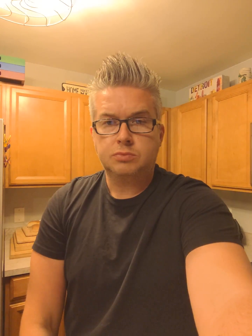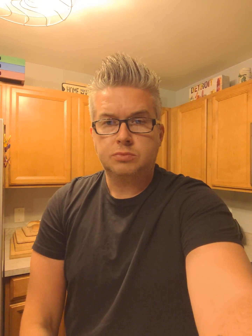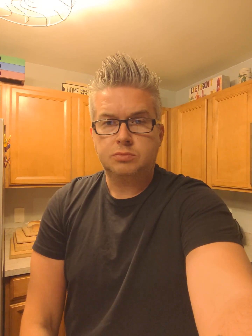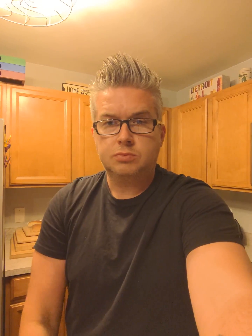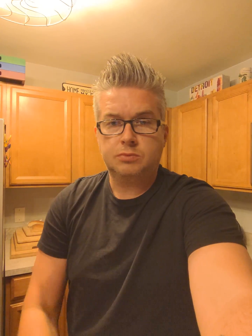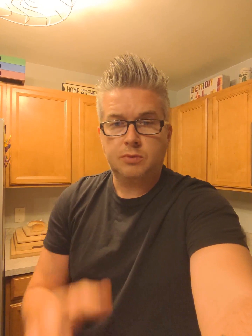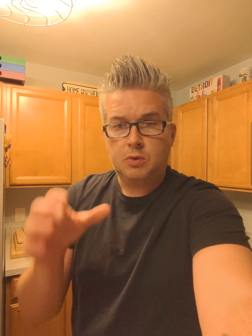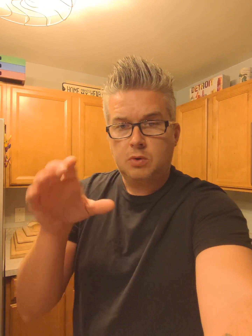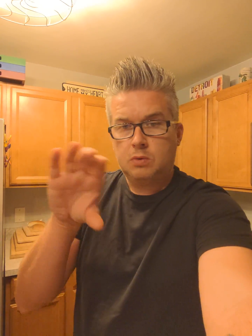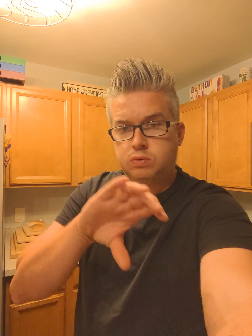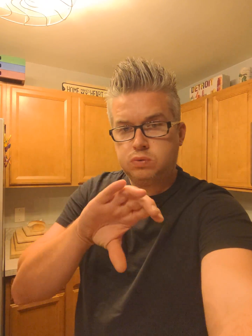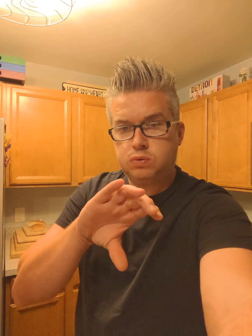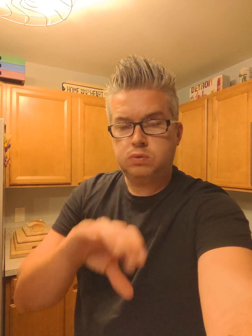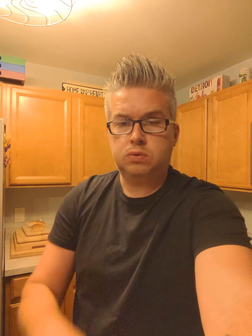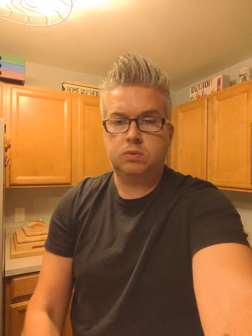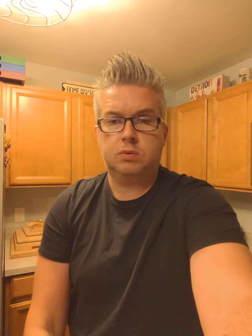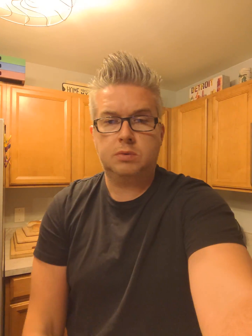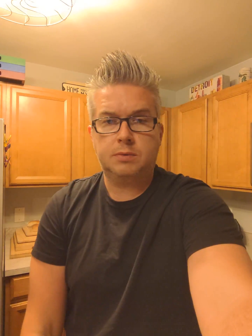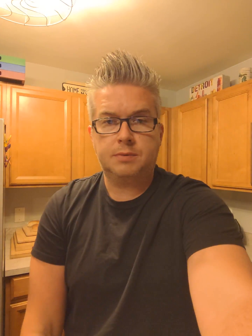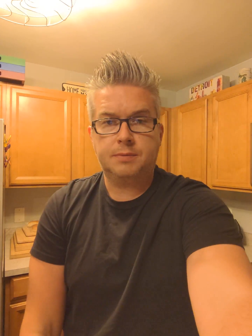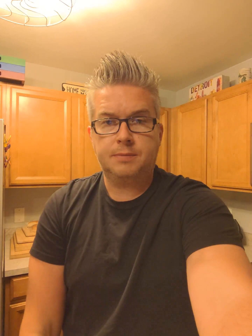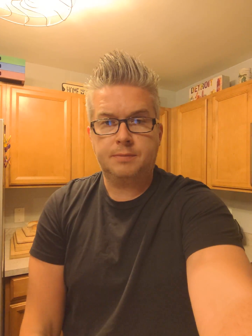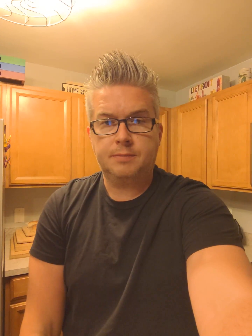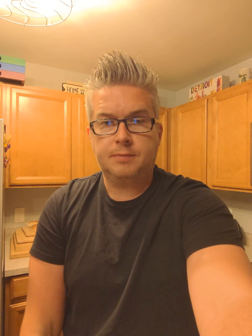pour